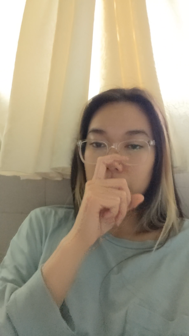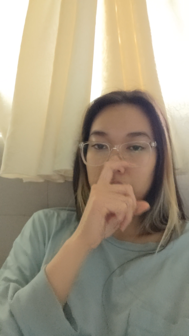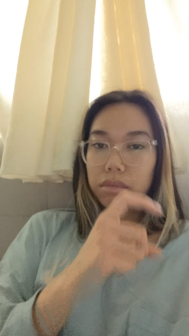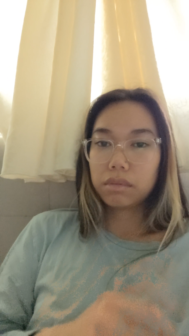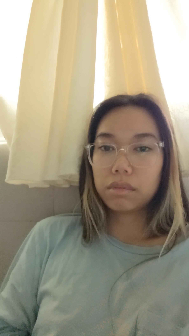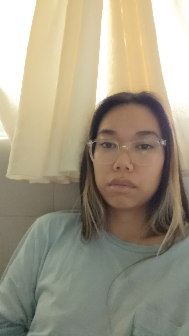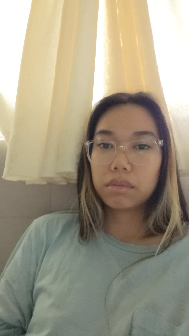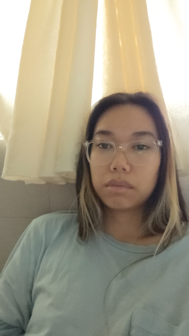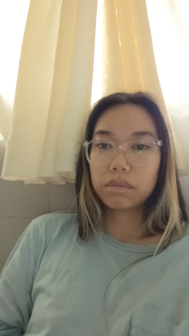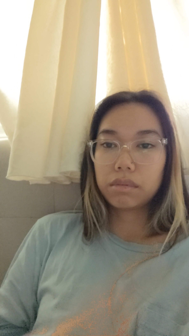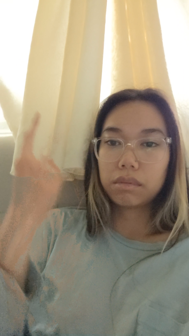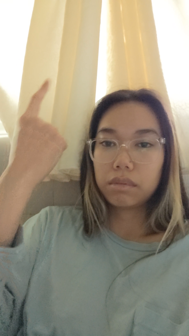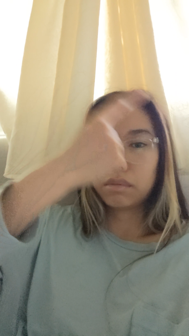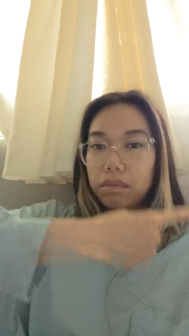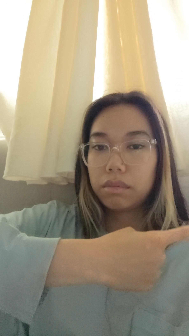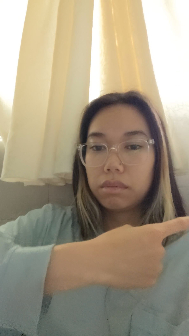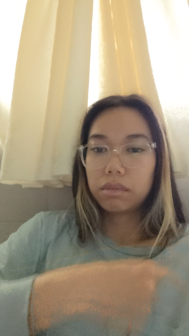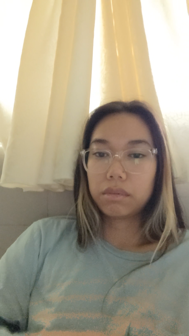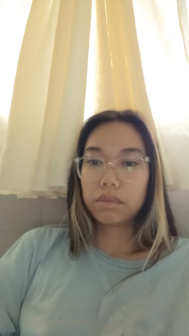day